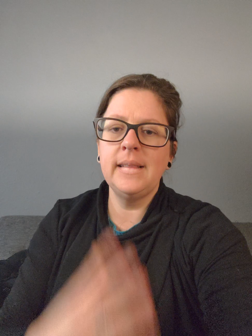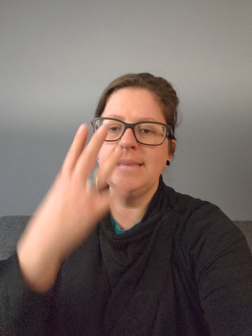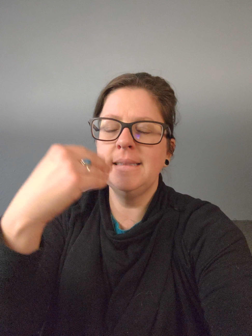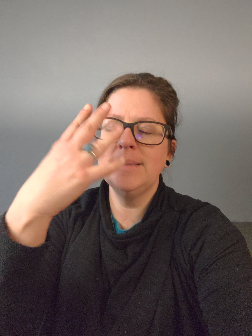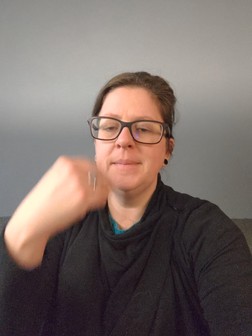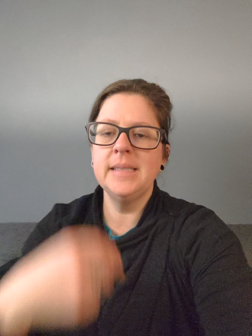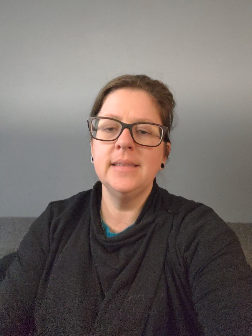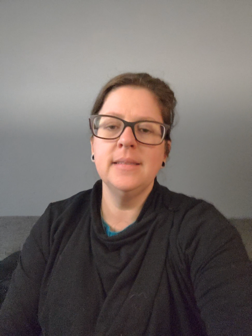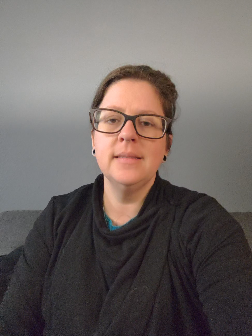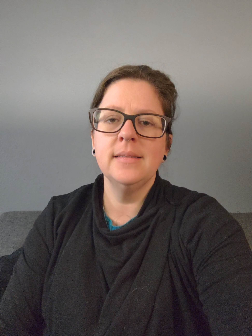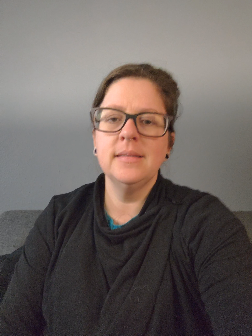sleepy